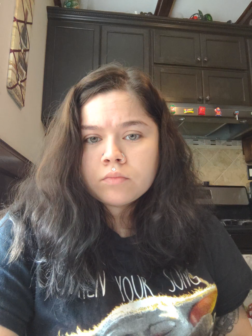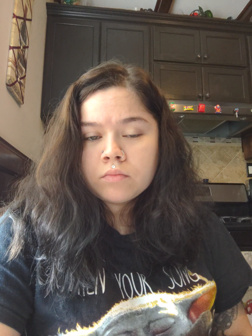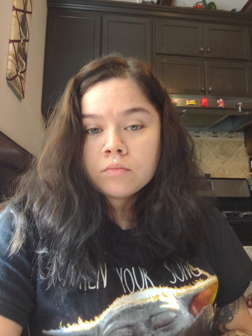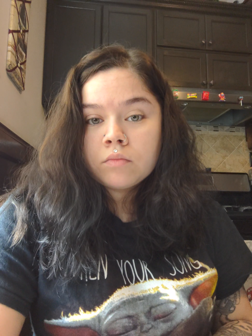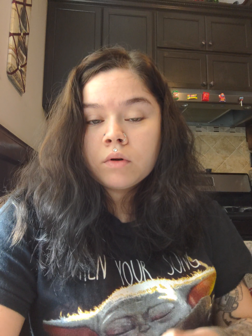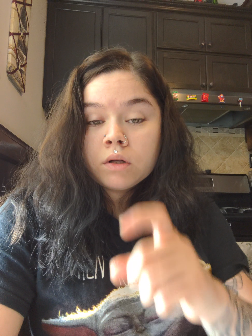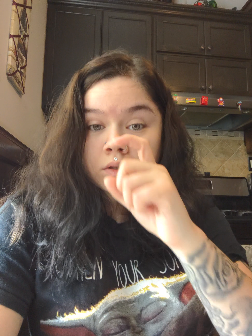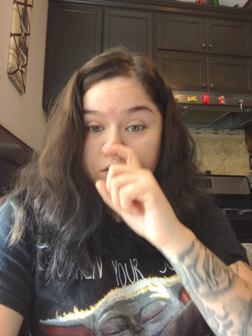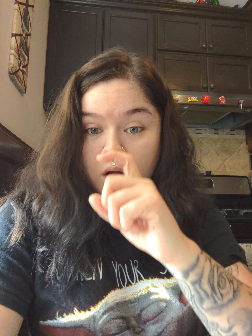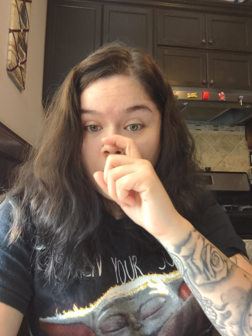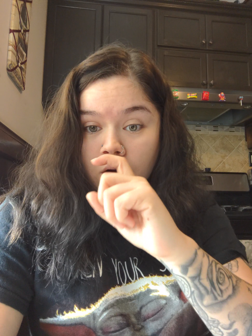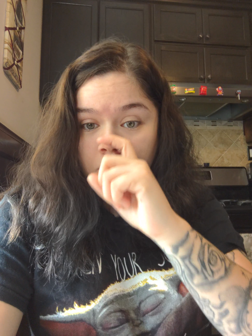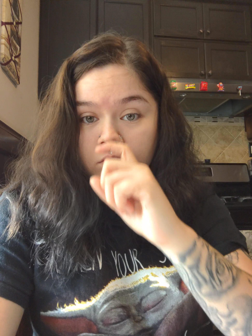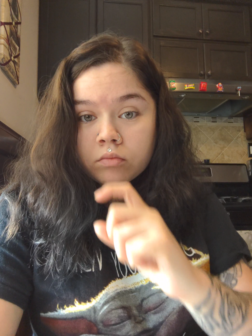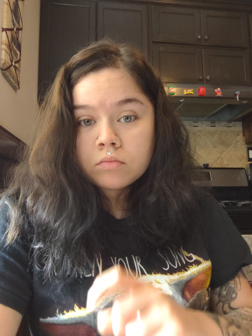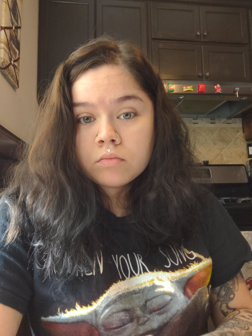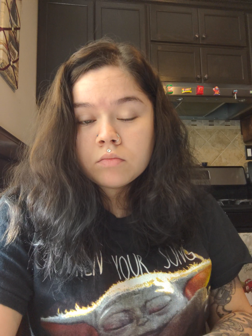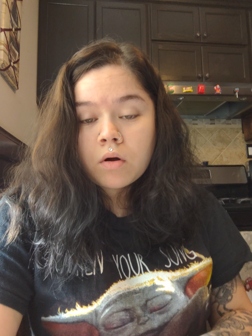doll